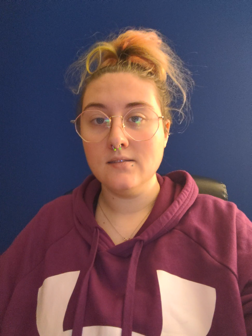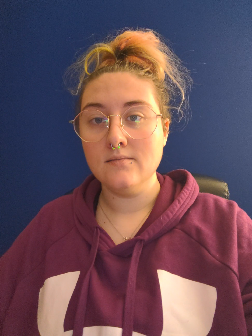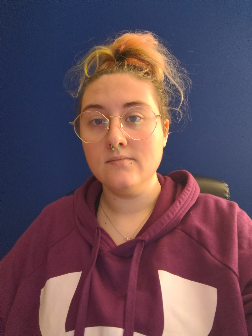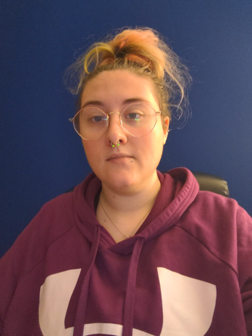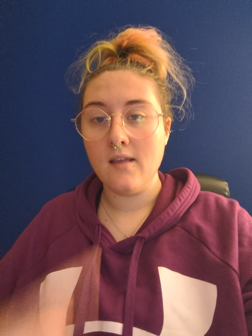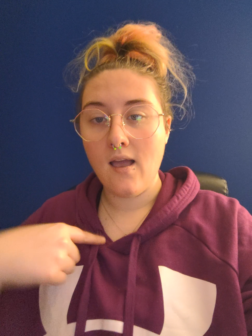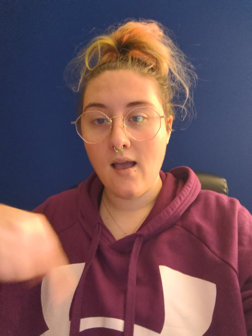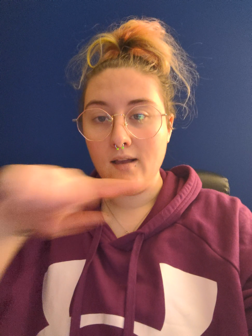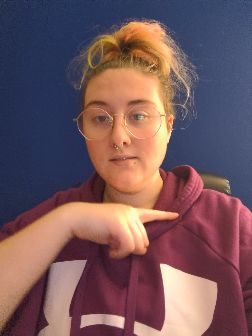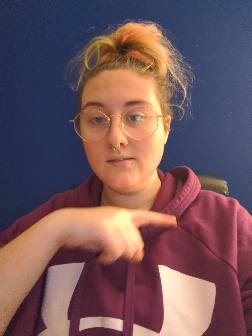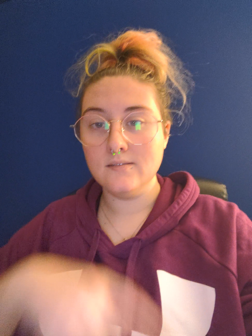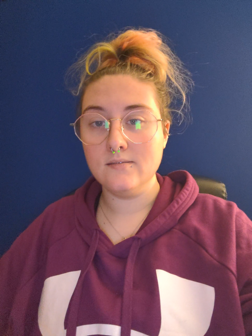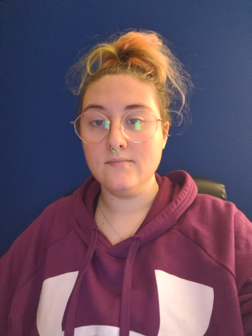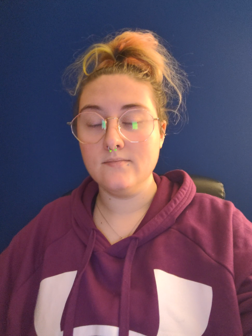we